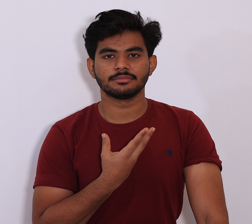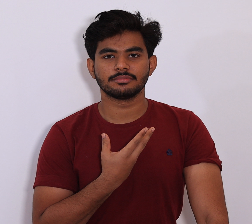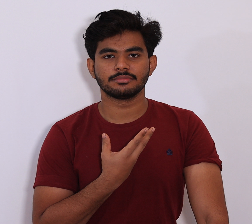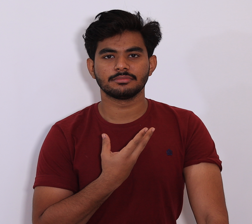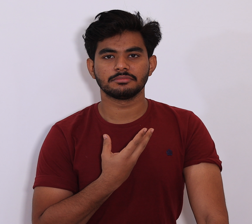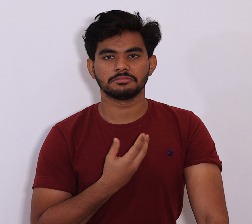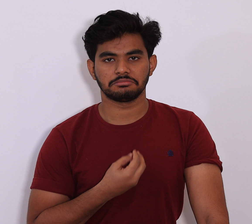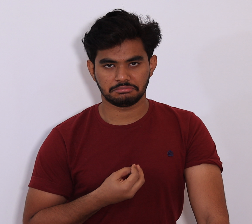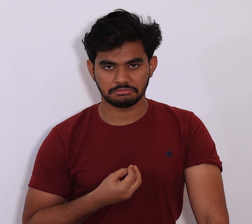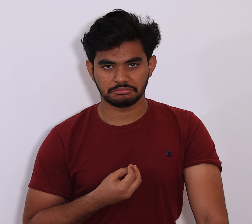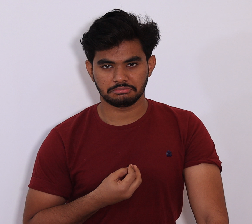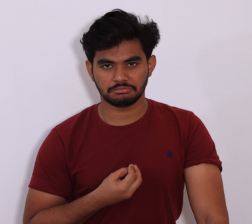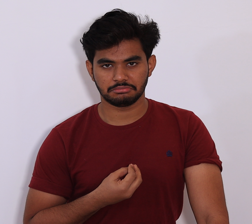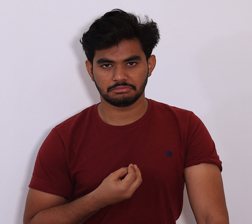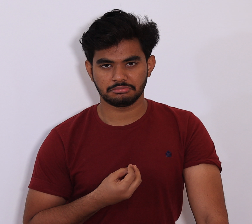sad